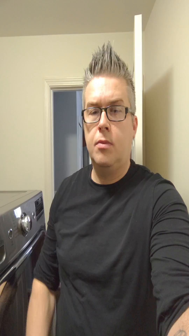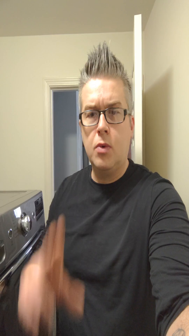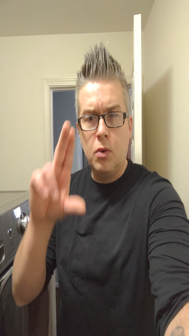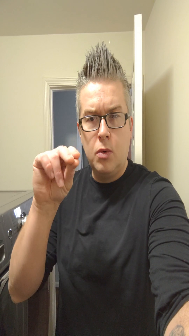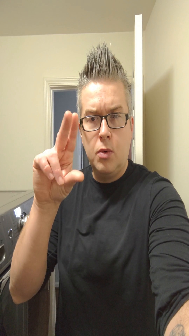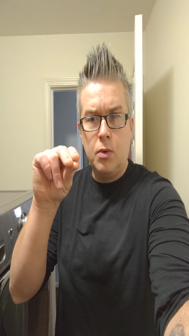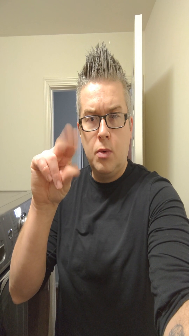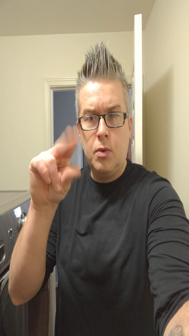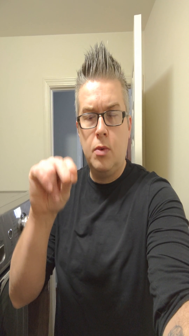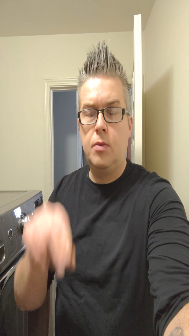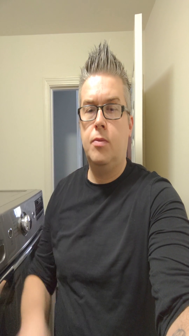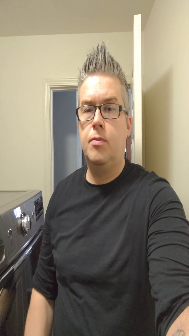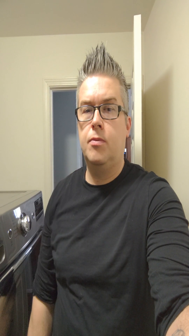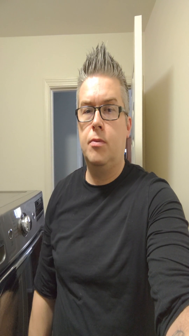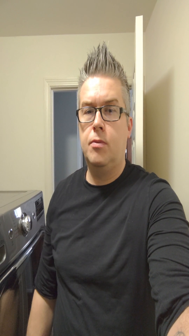no